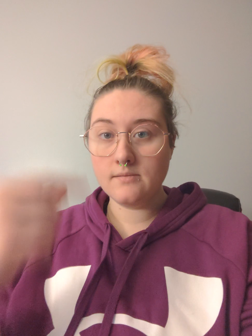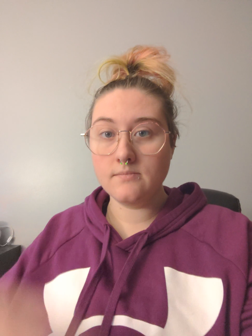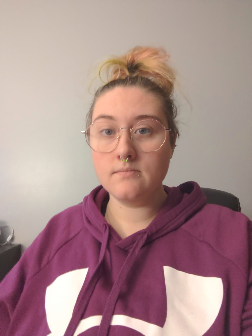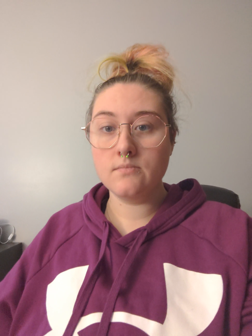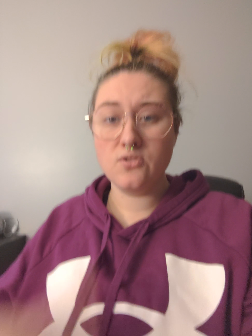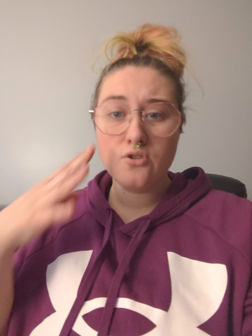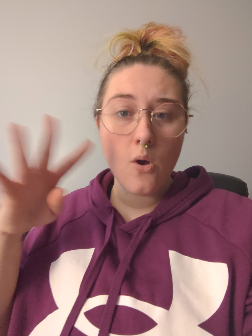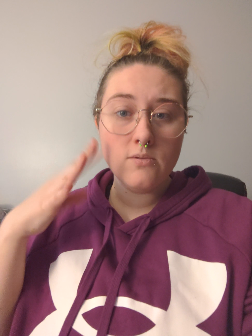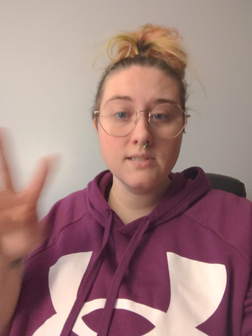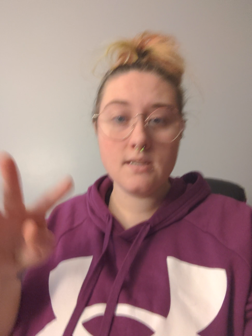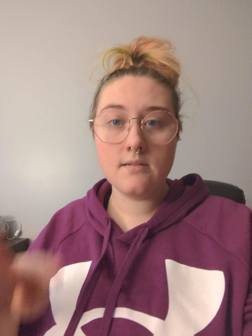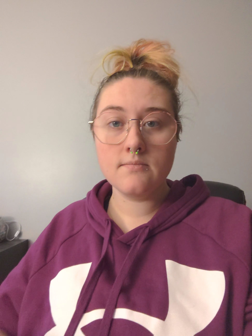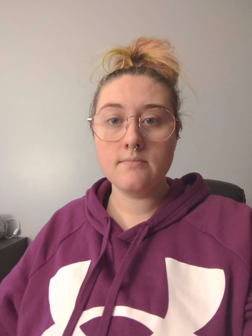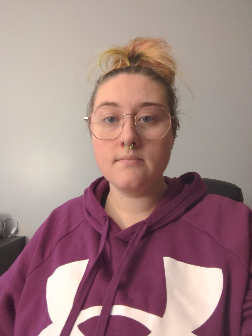noisy